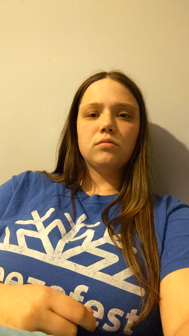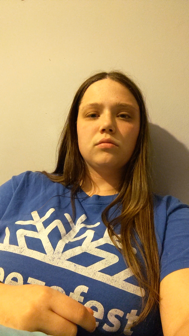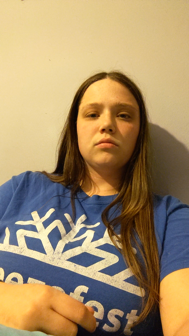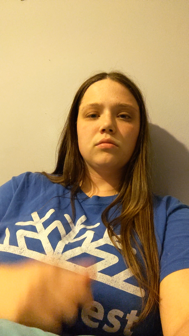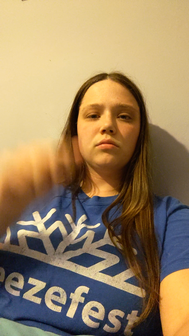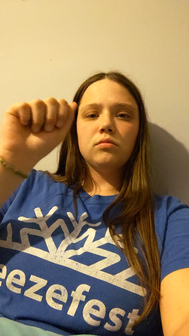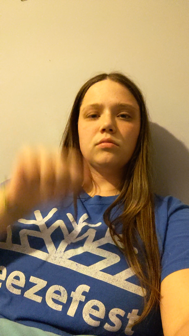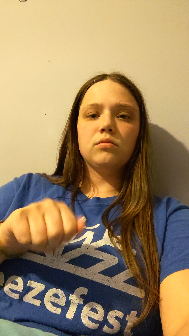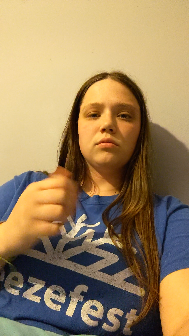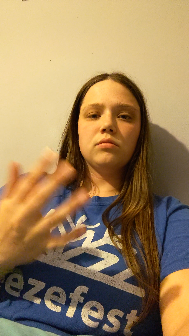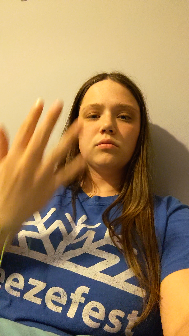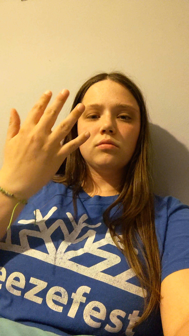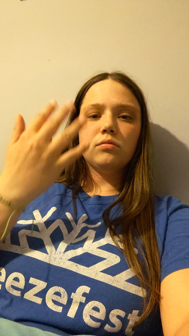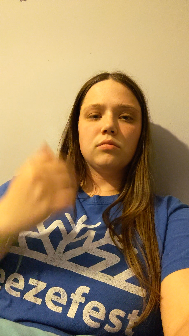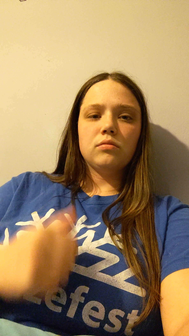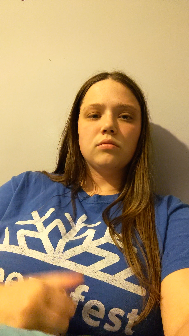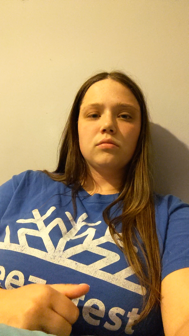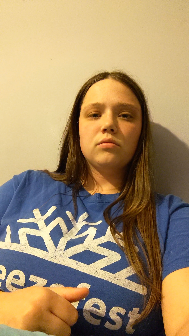gloves